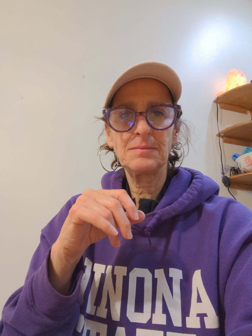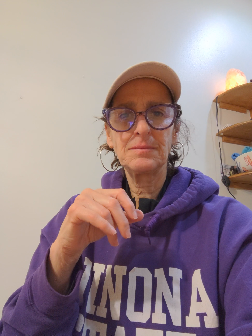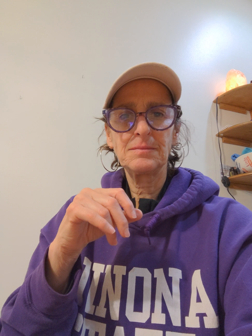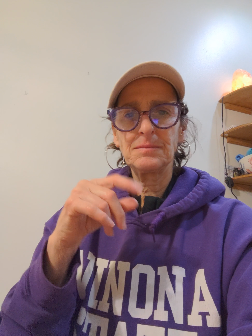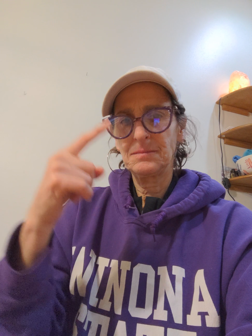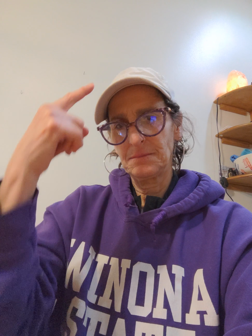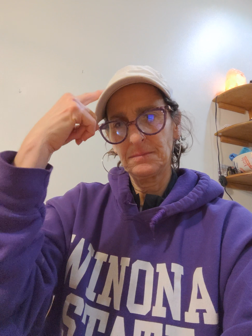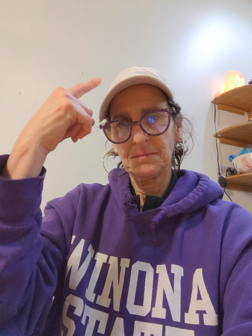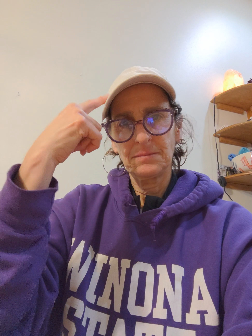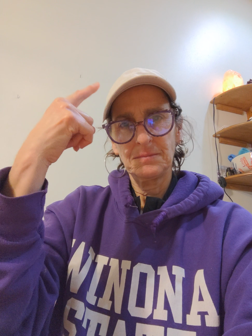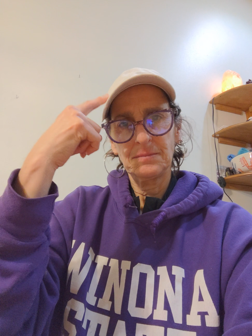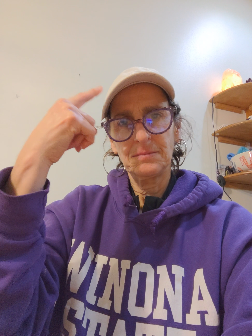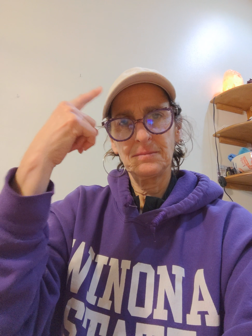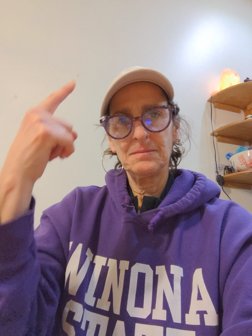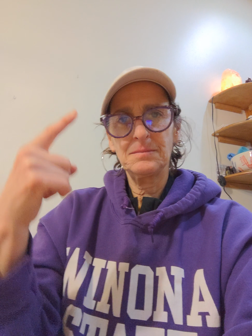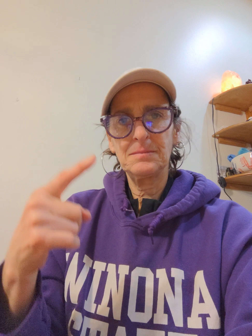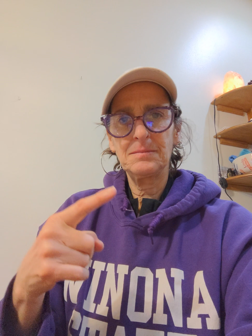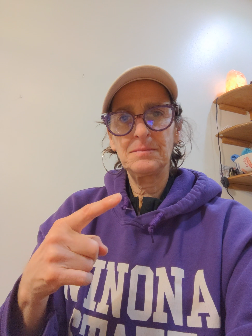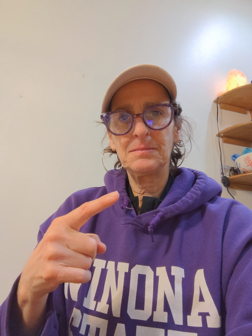penny